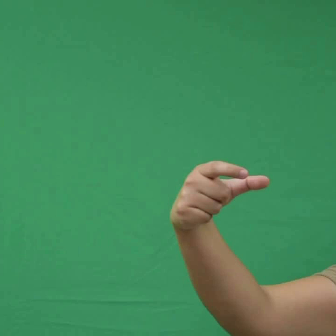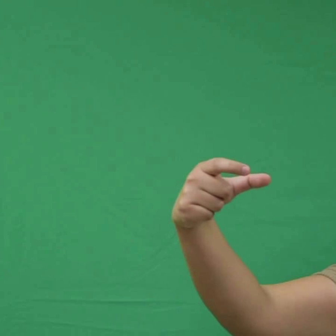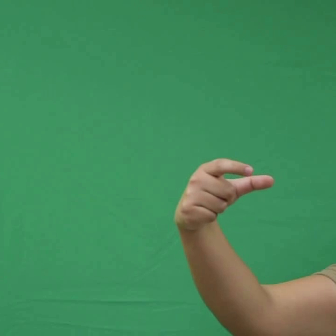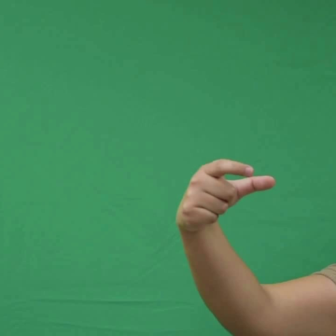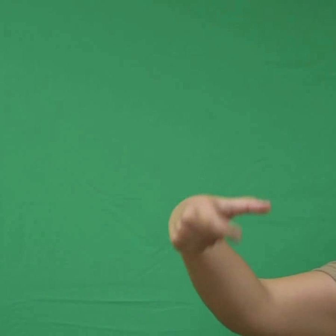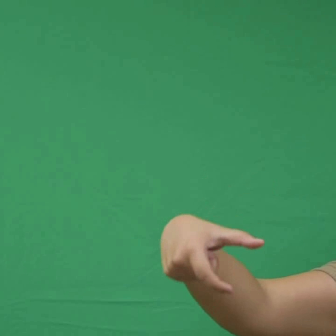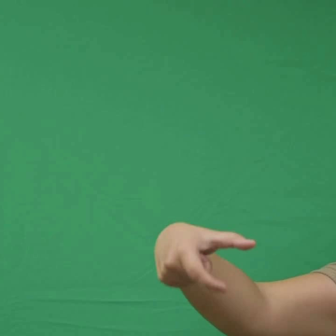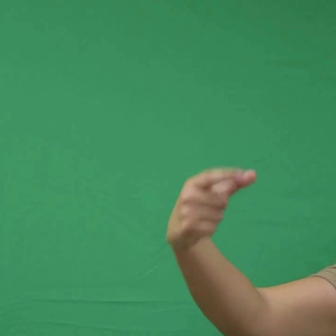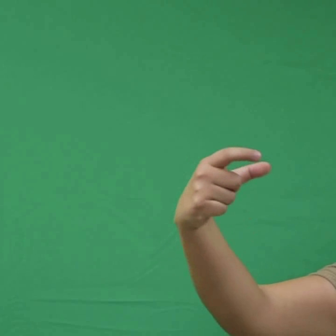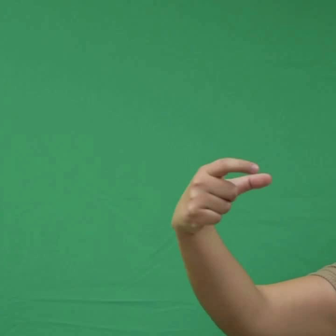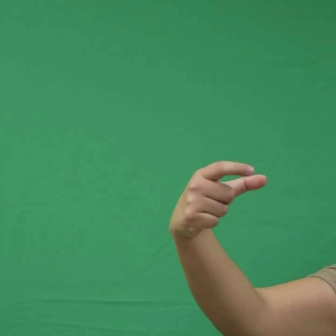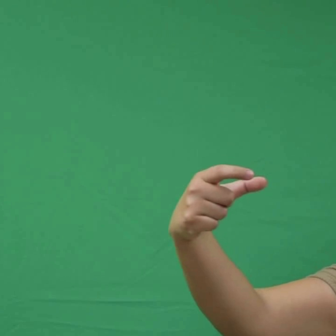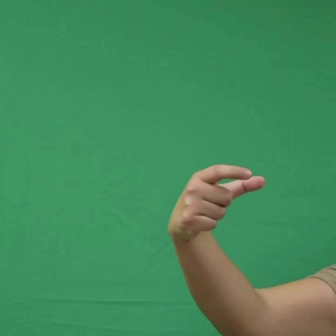Q